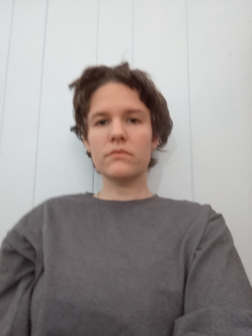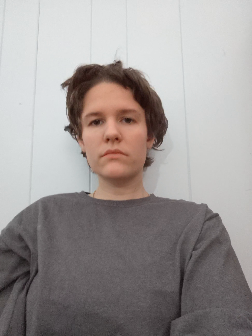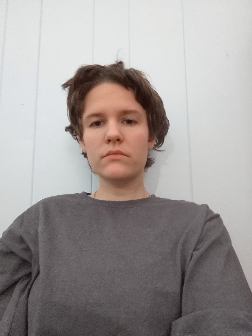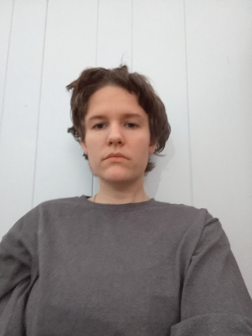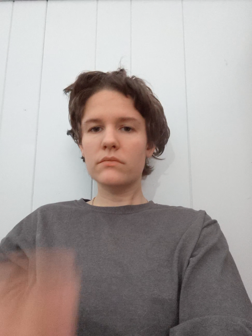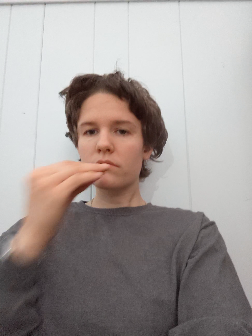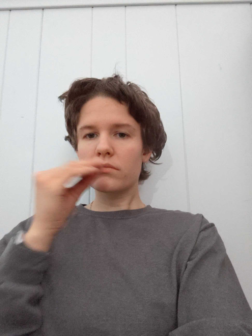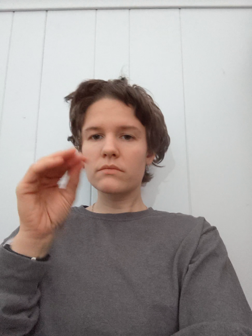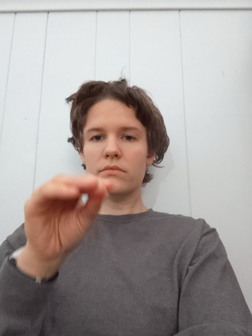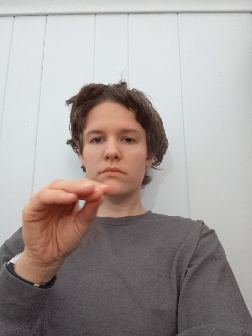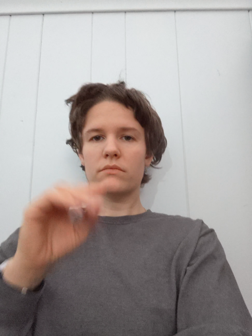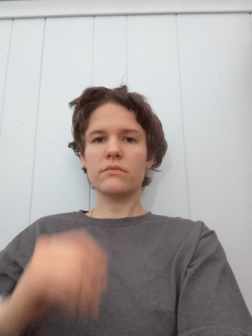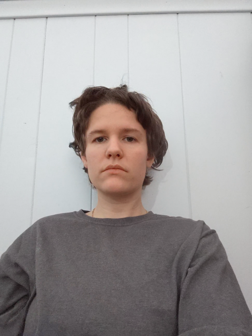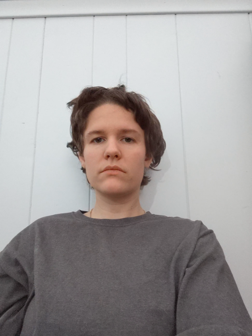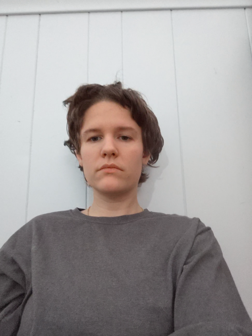kiss